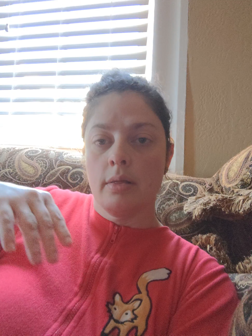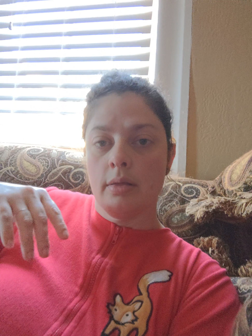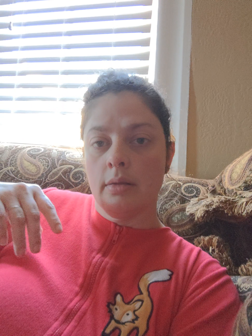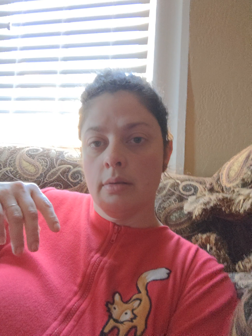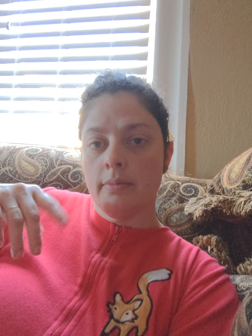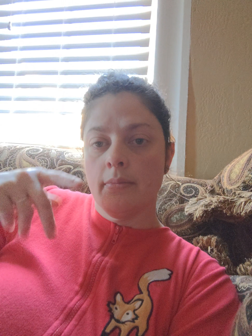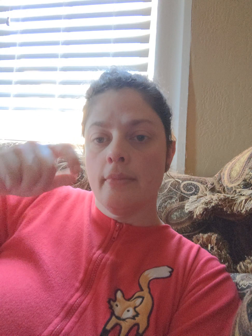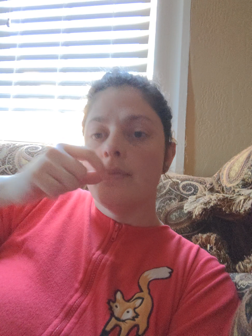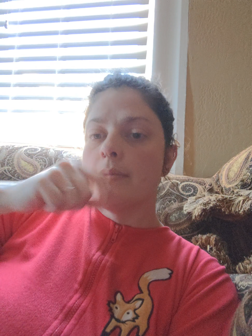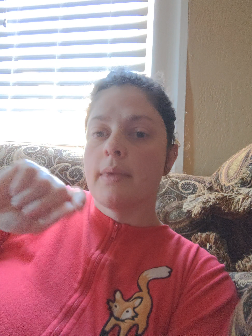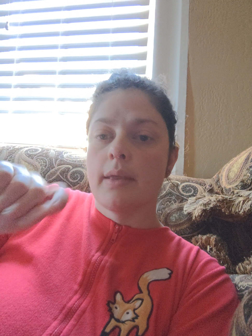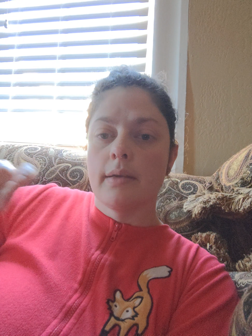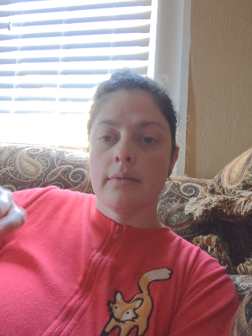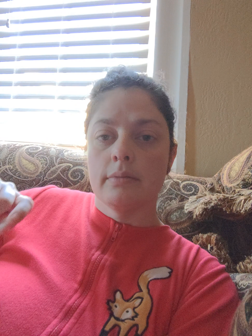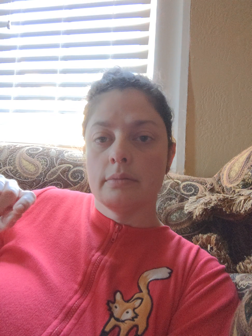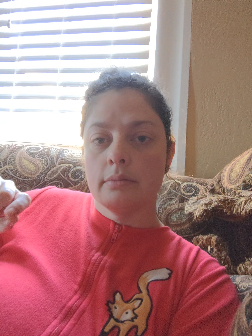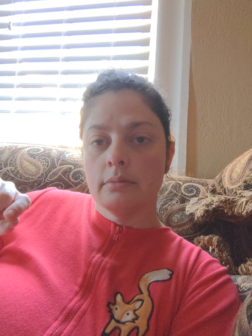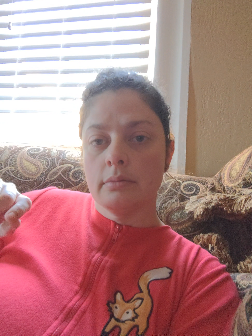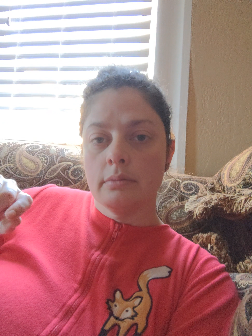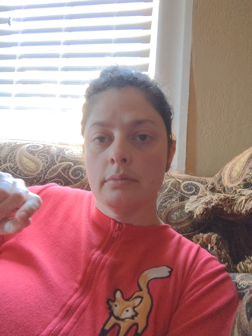pen